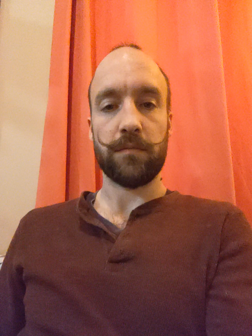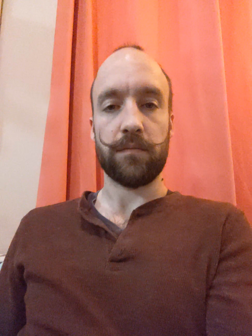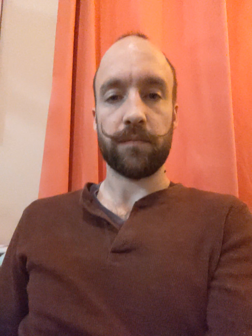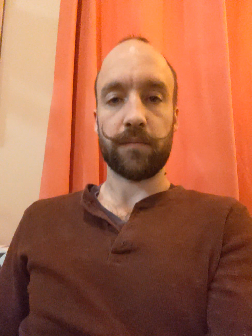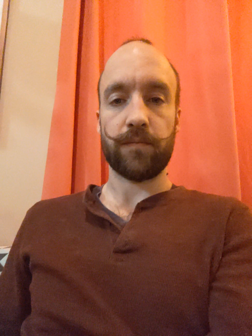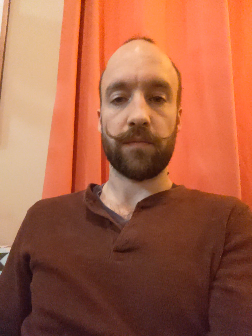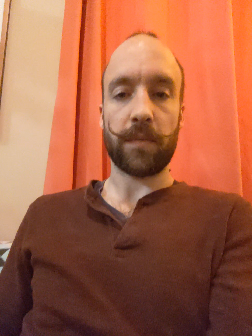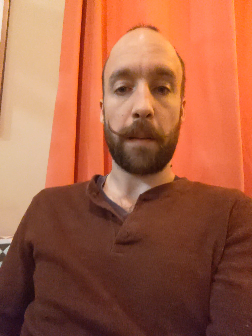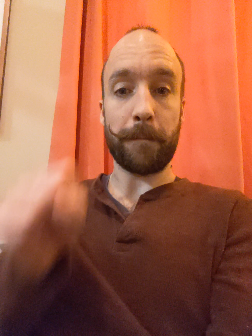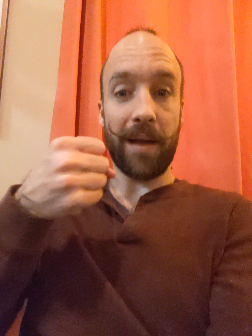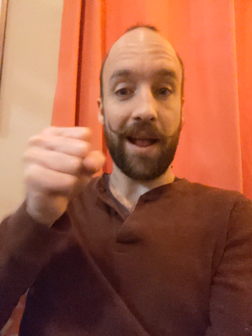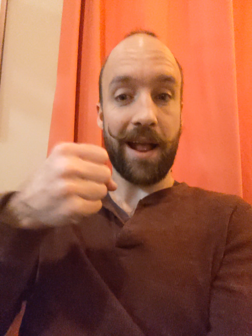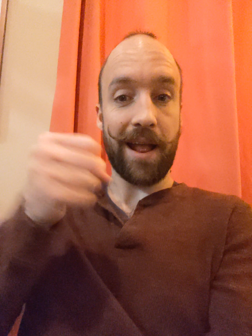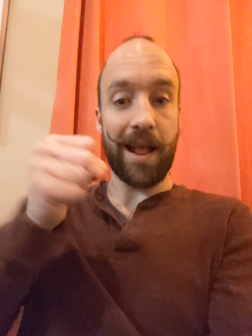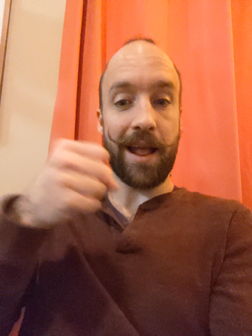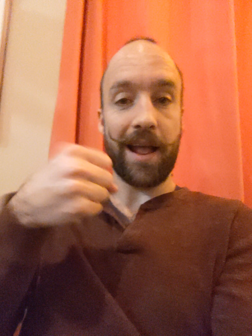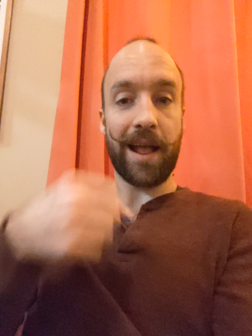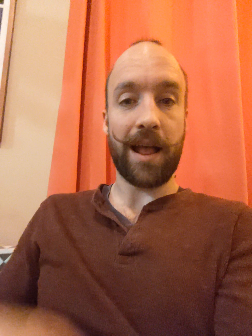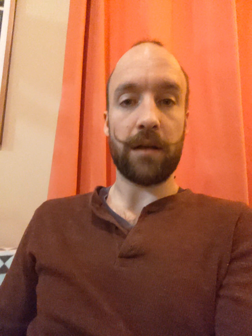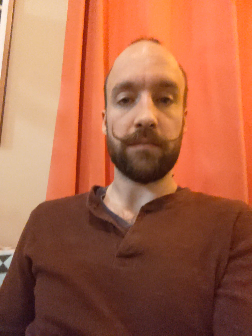make